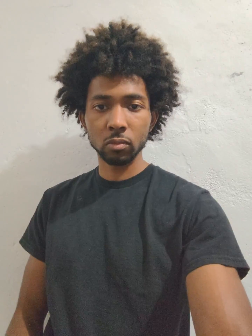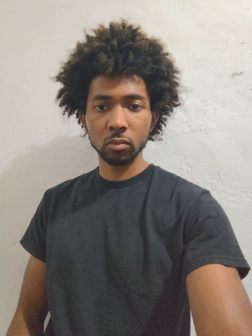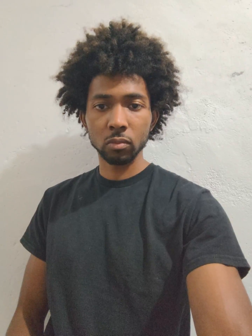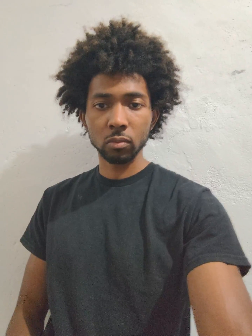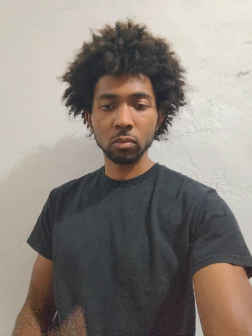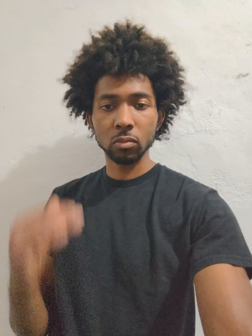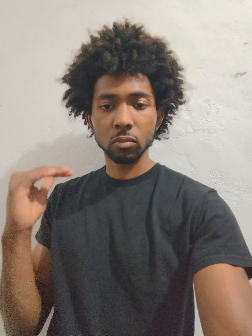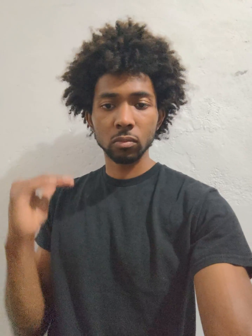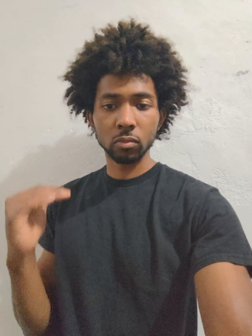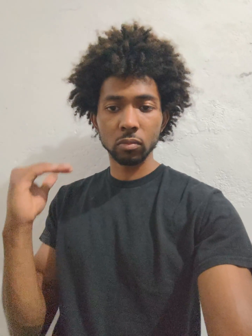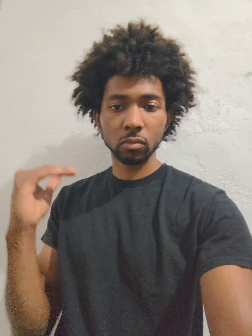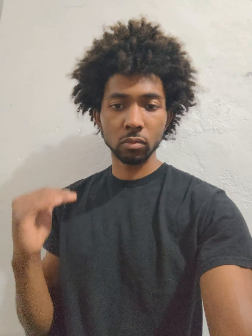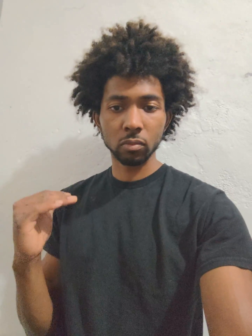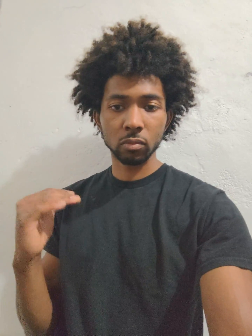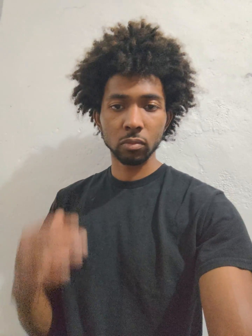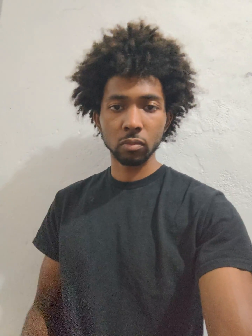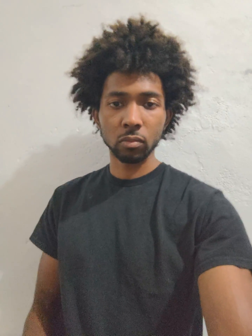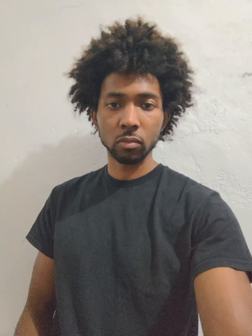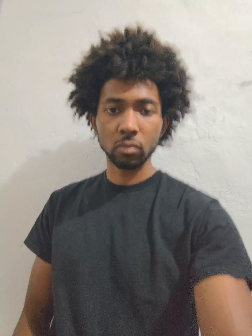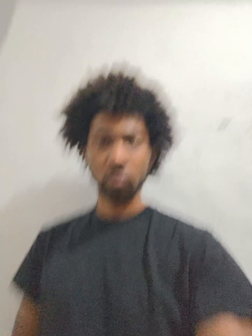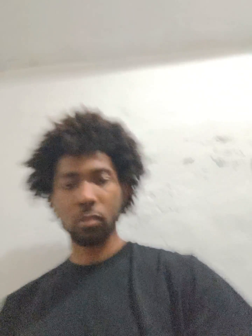little